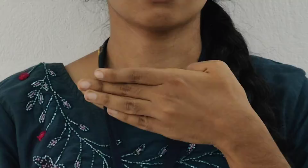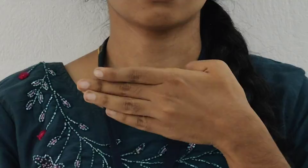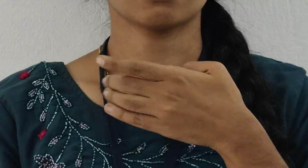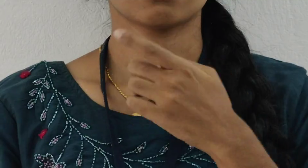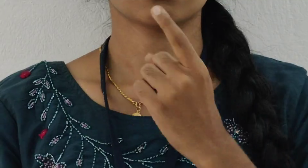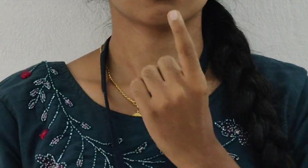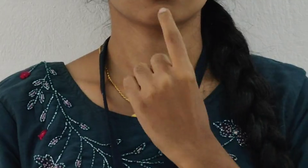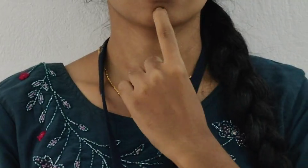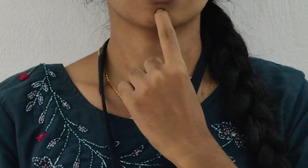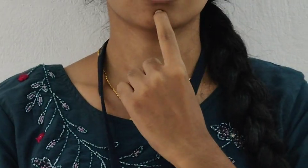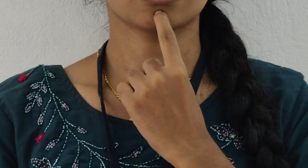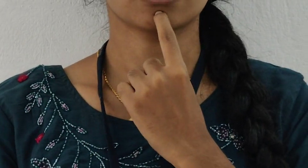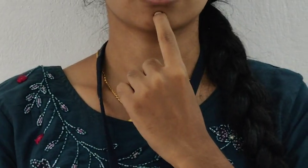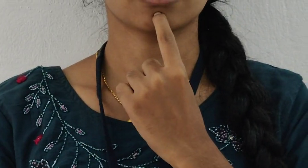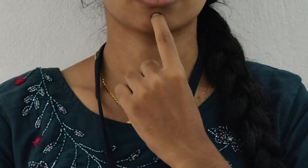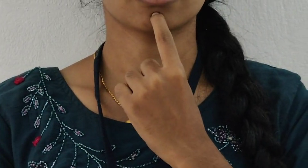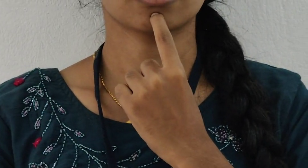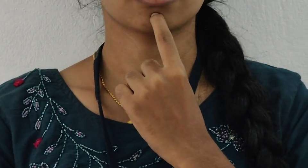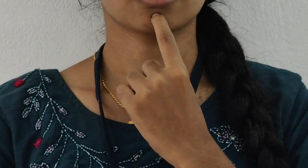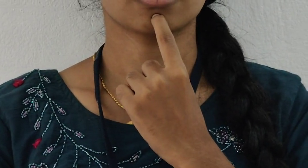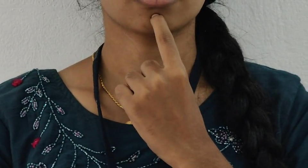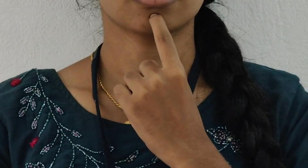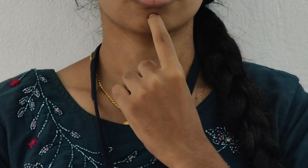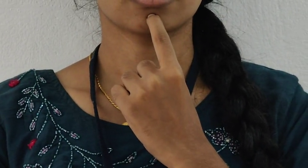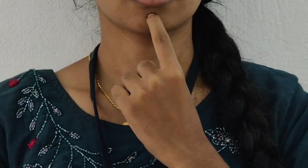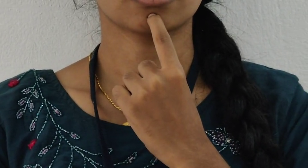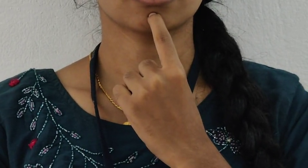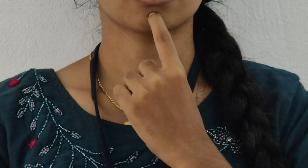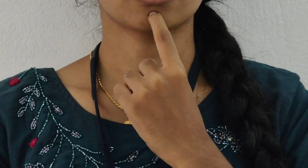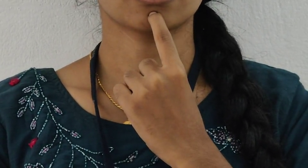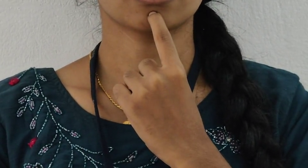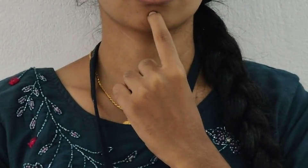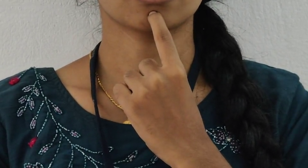അം